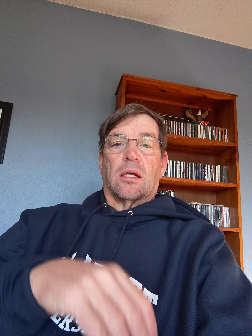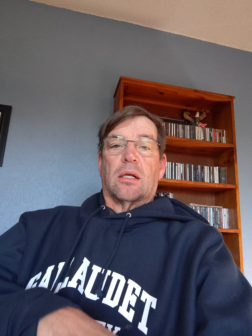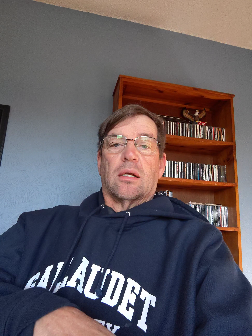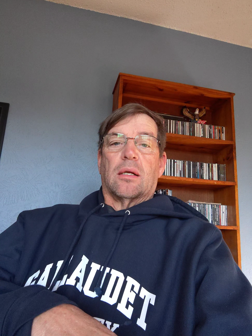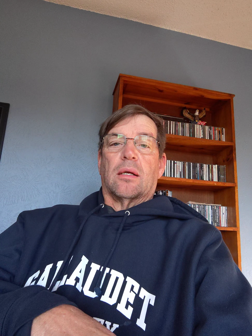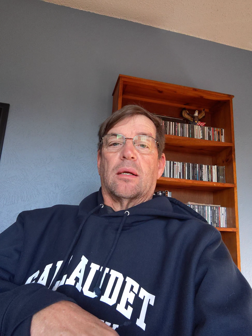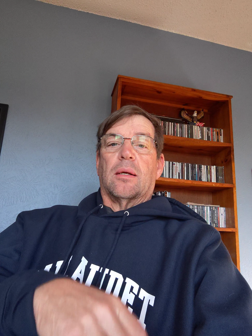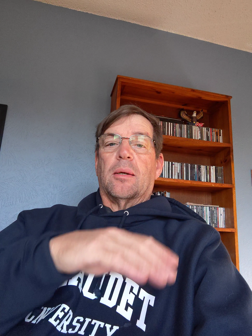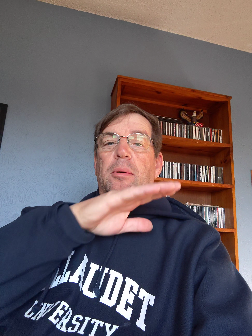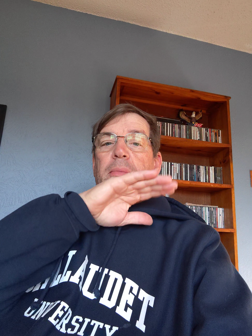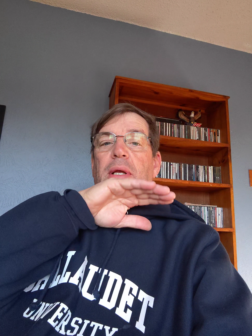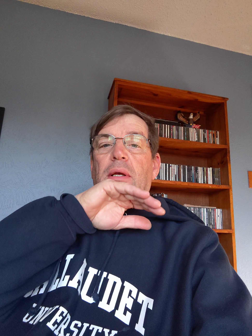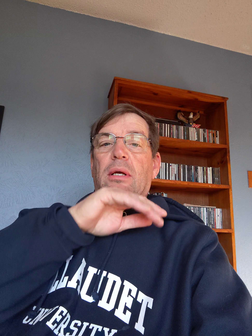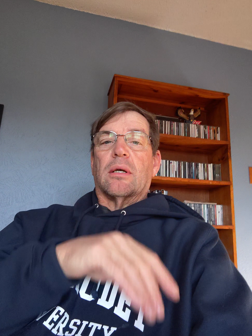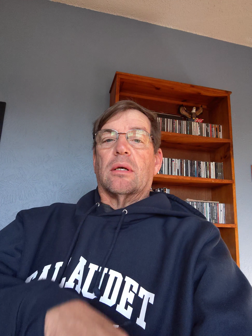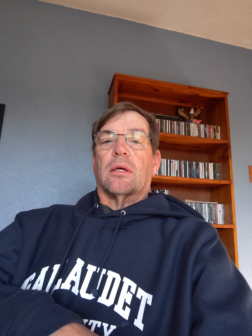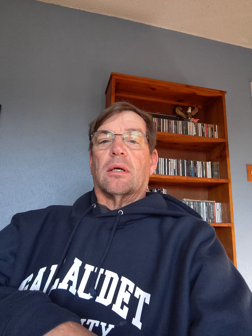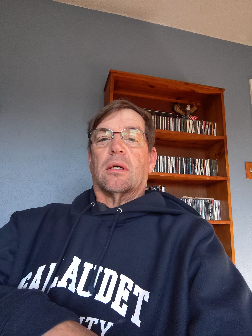pig